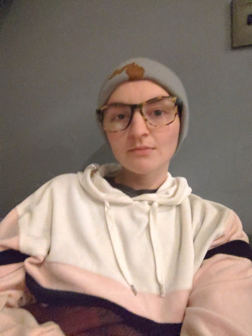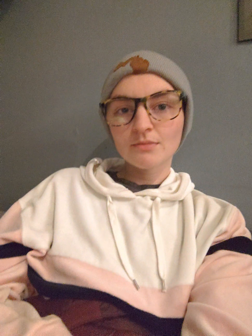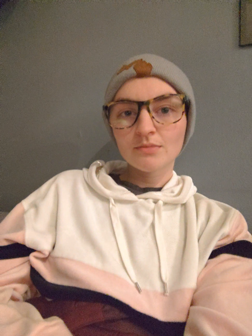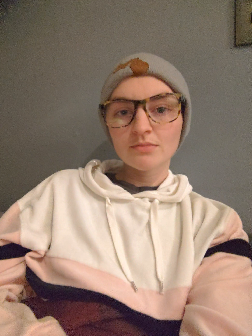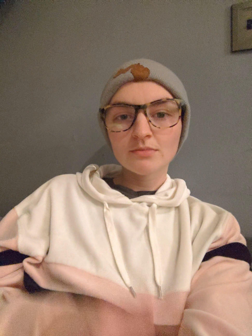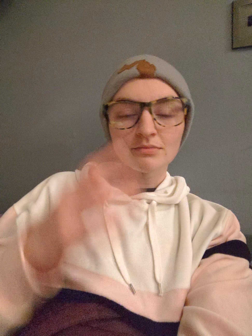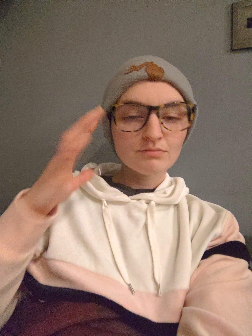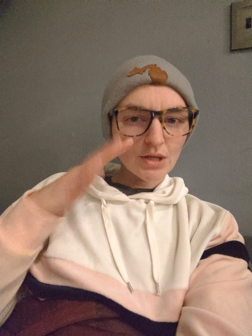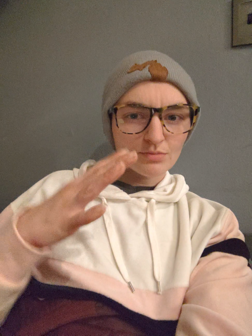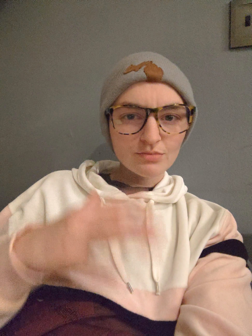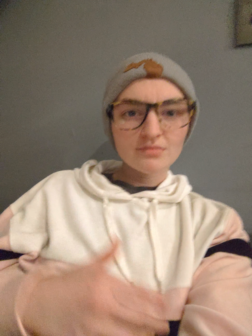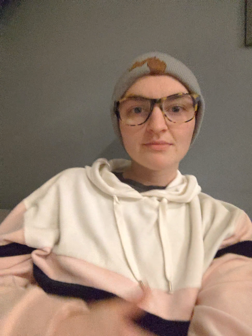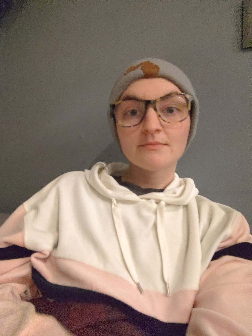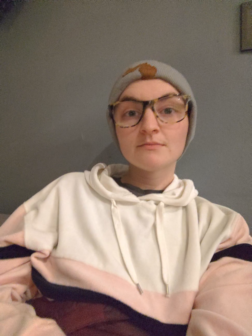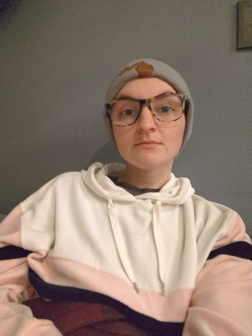noisy